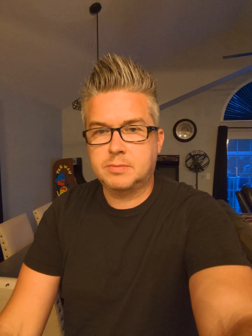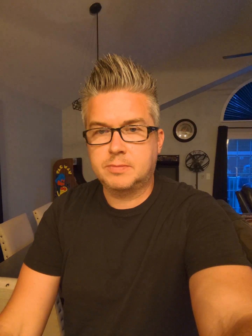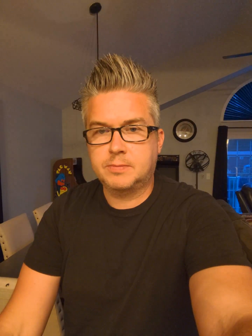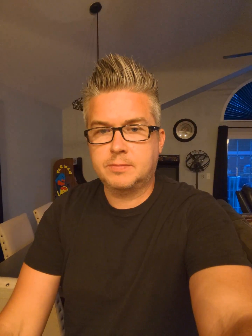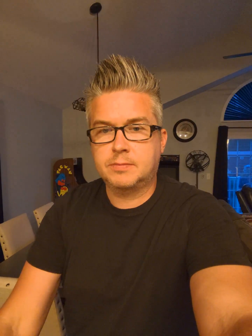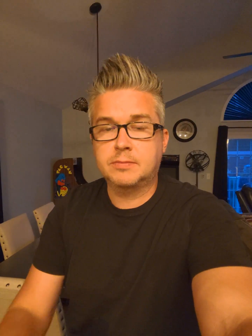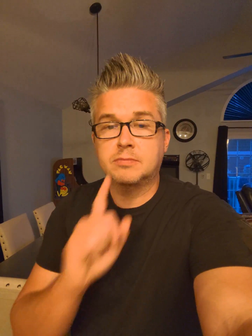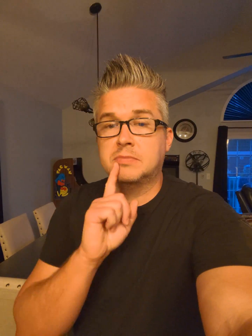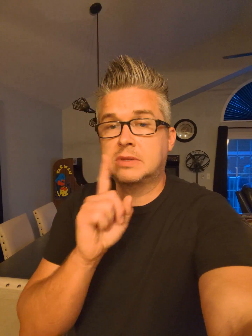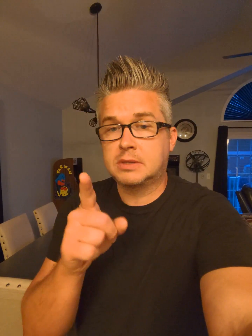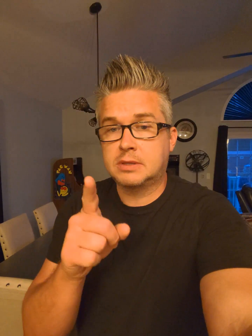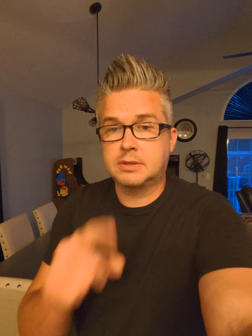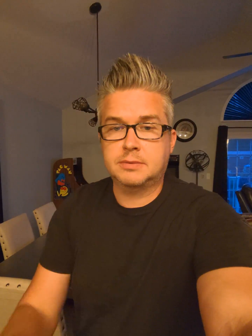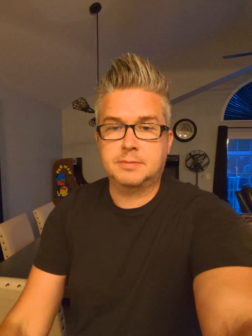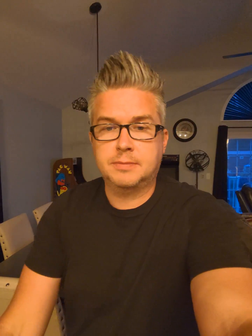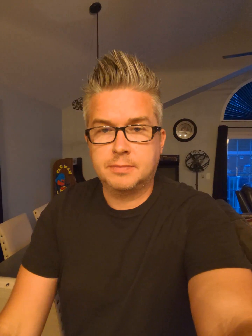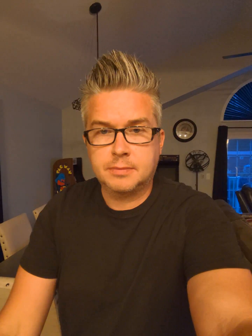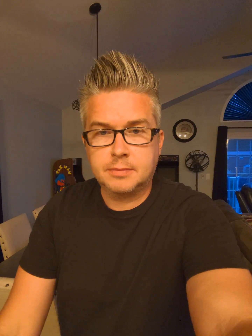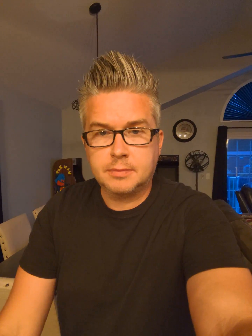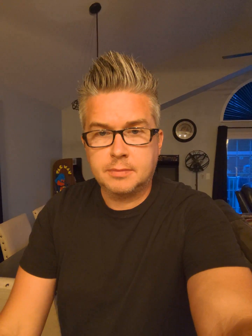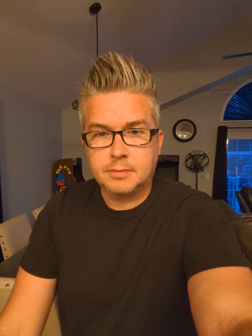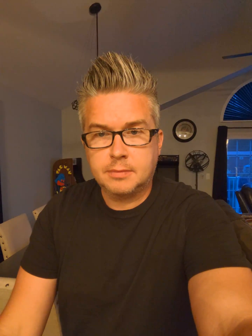is